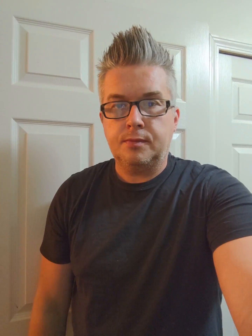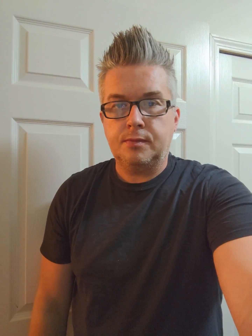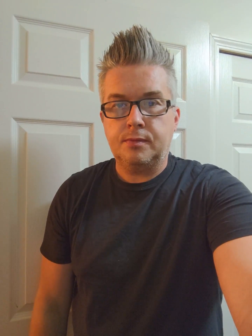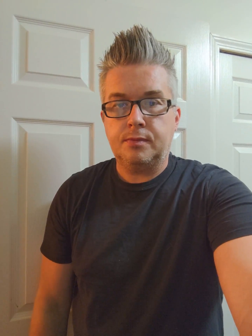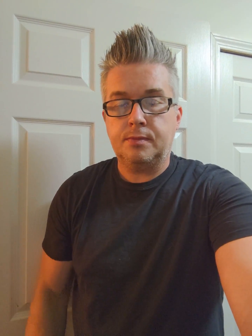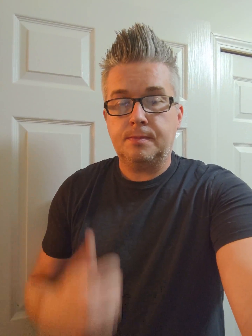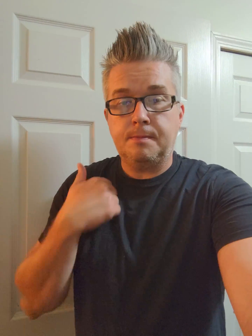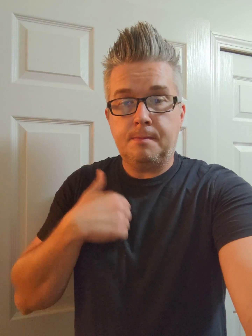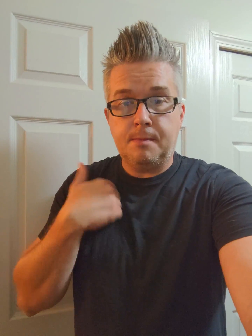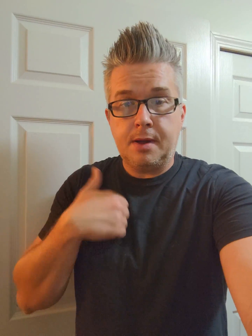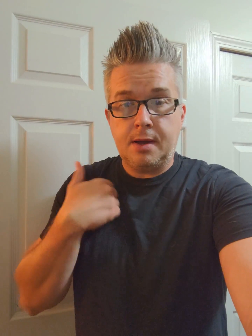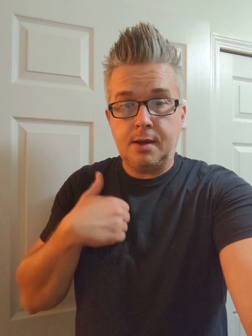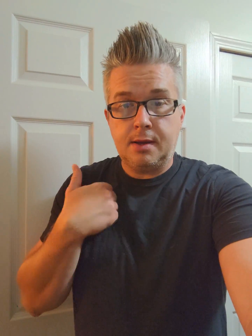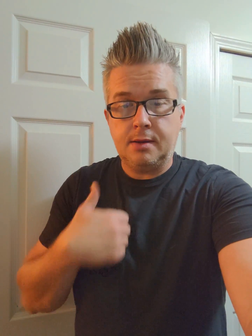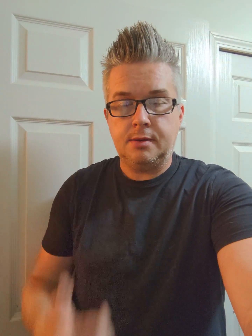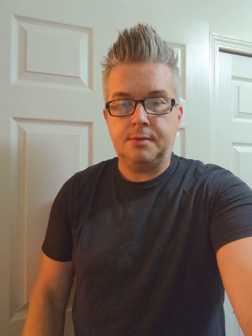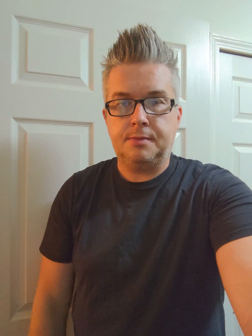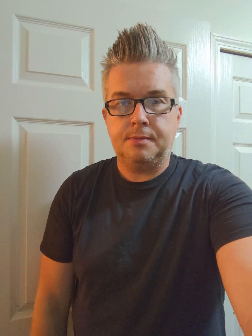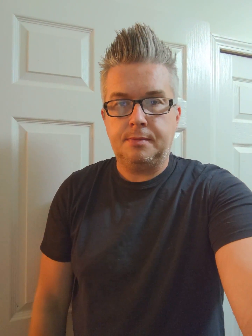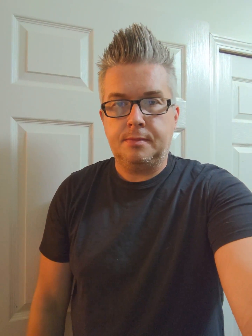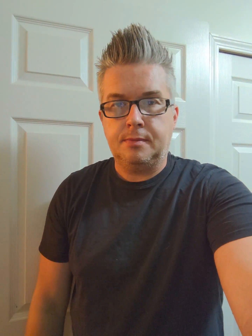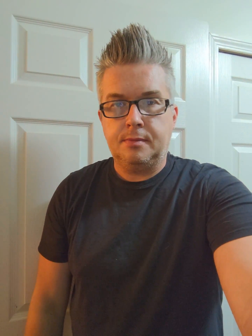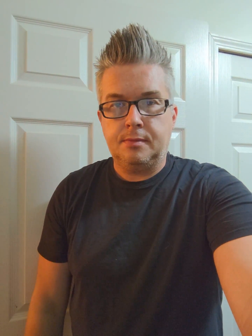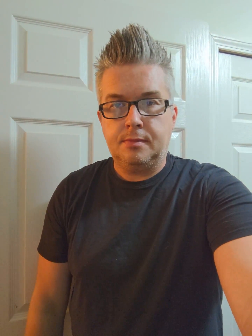bathtub